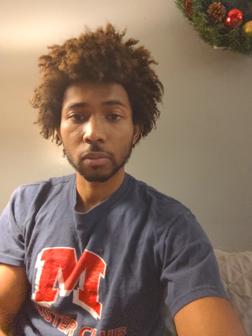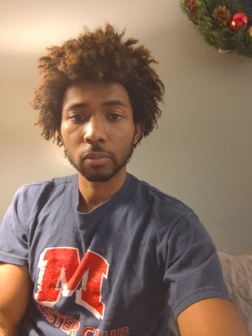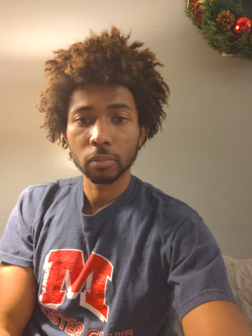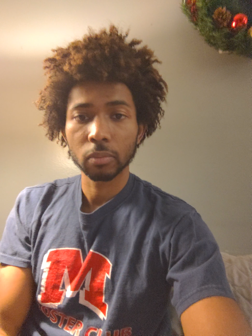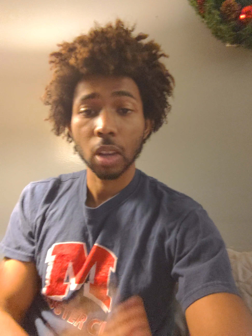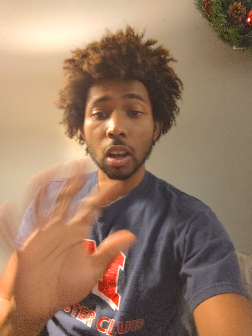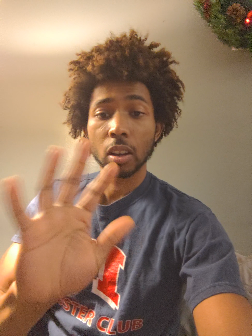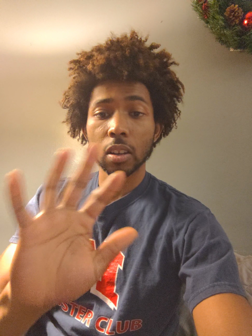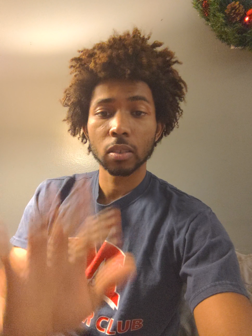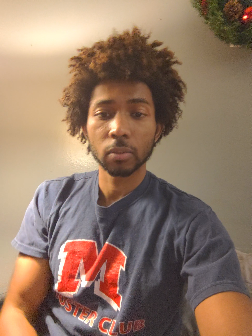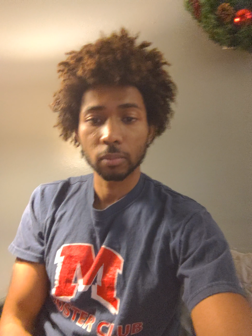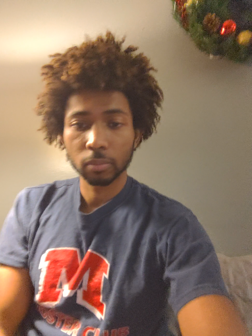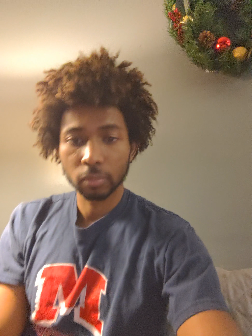hello